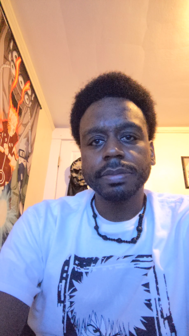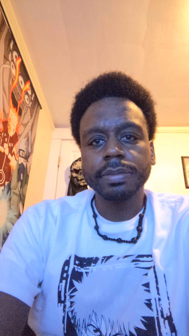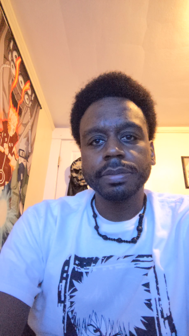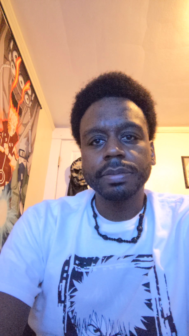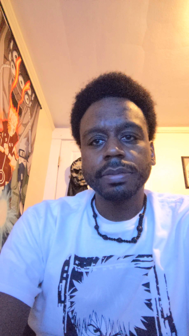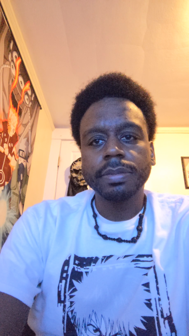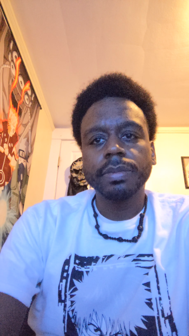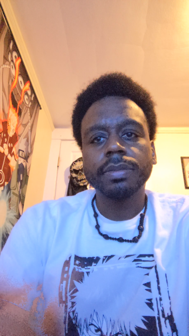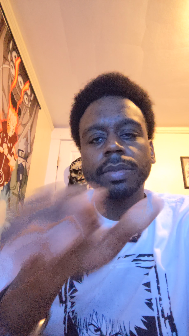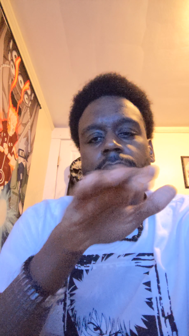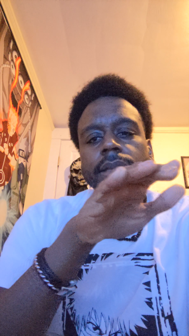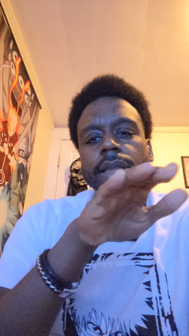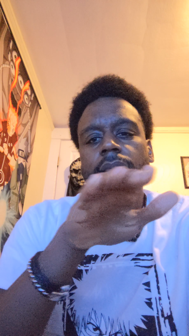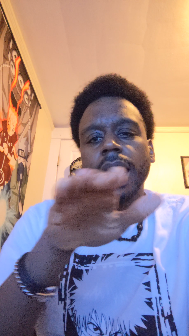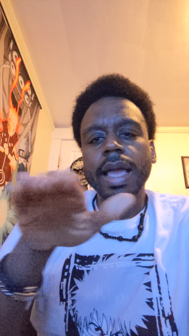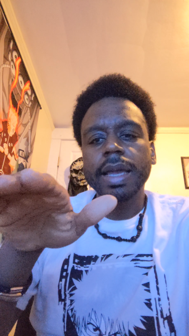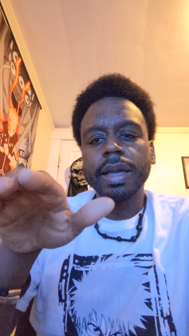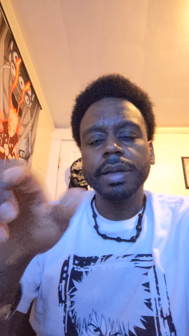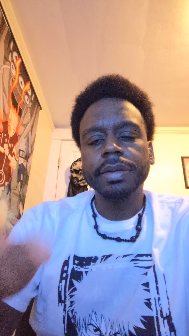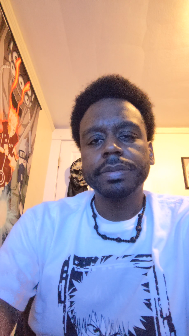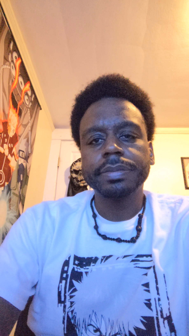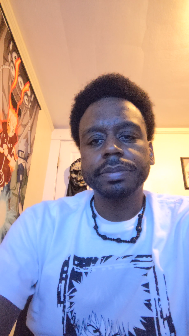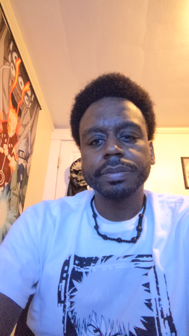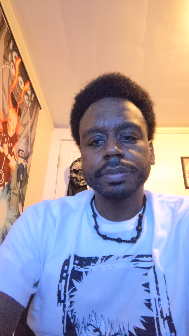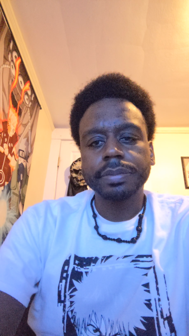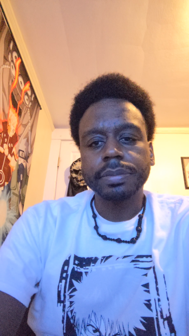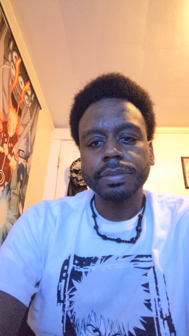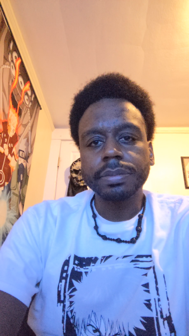nice